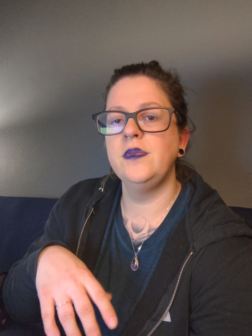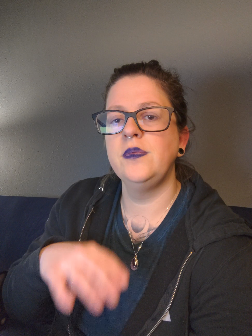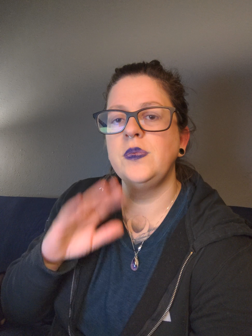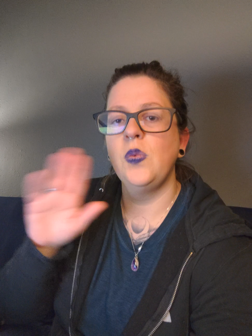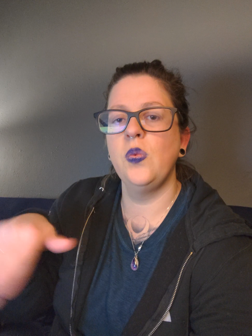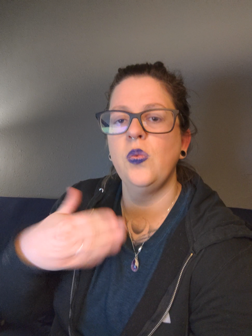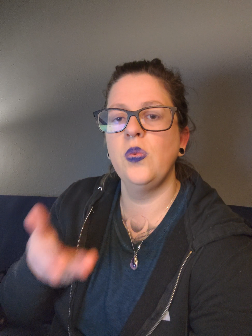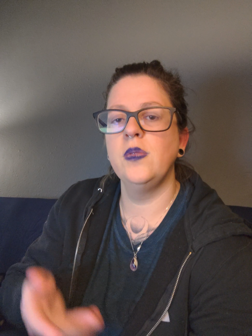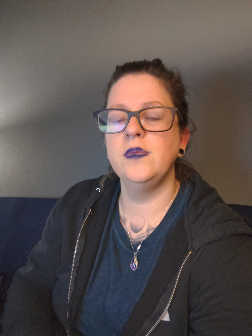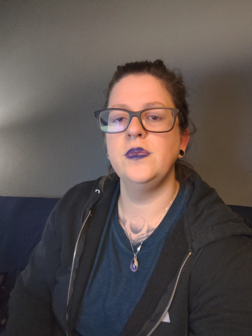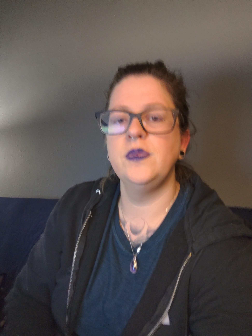all